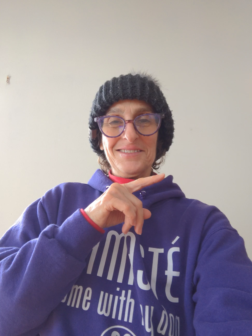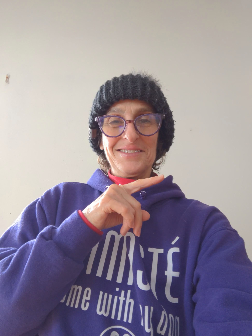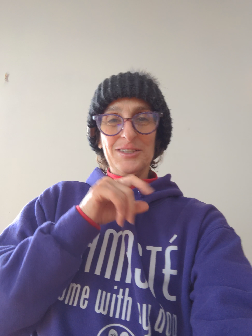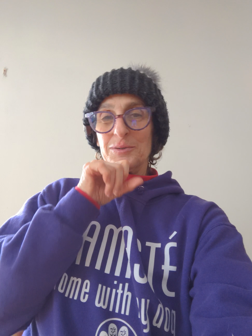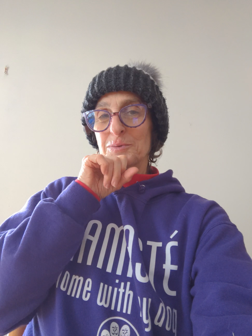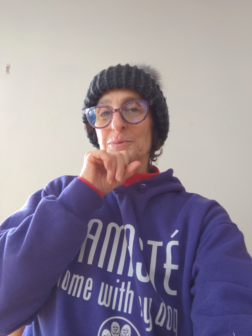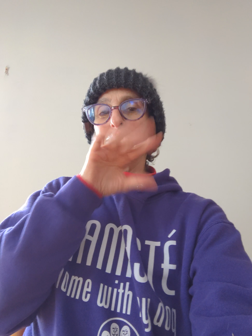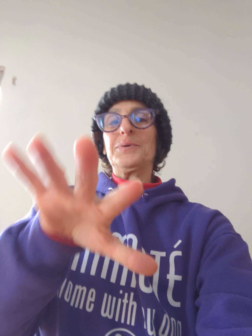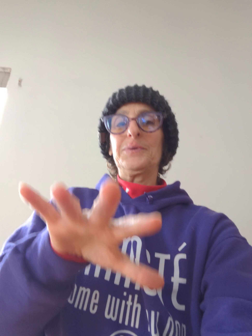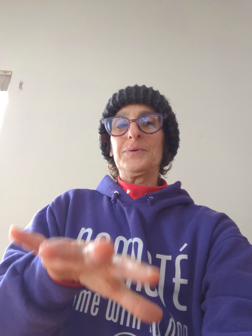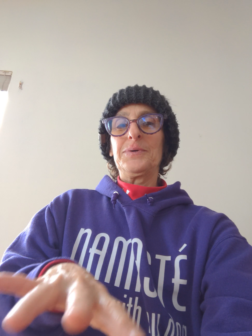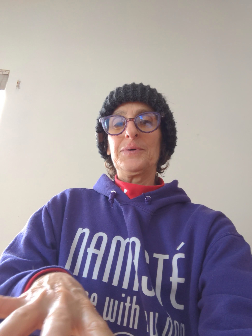blow